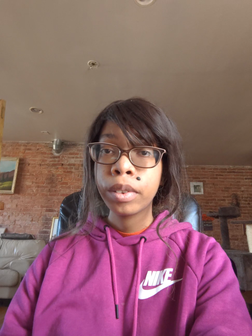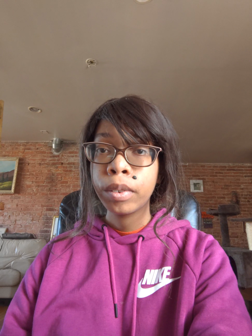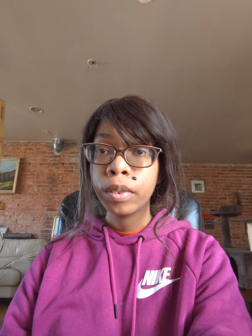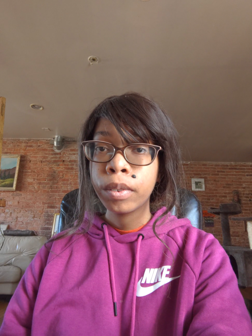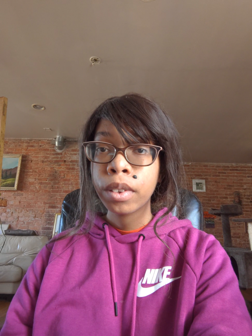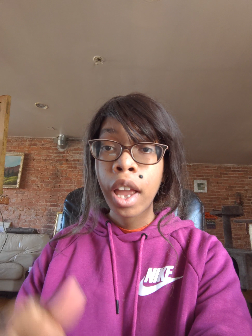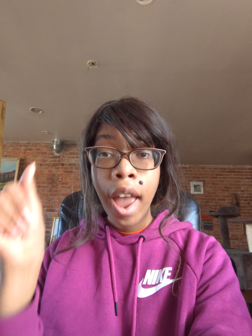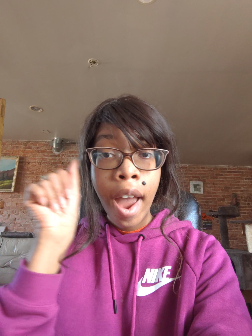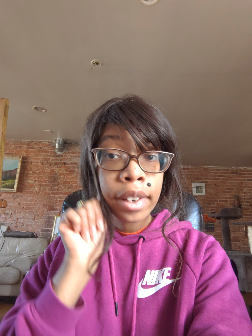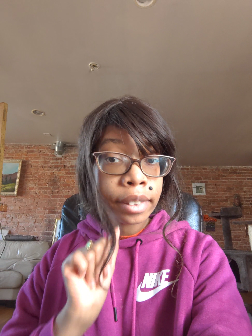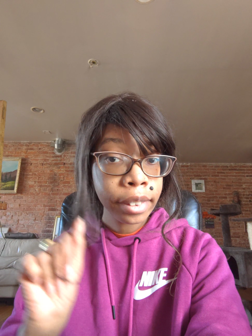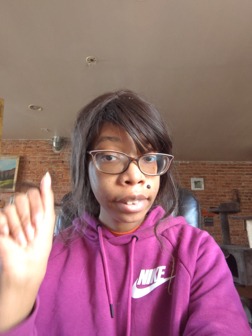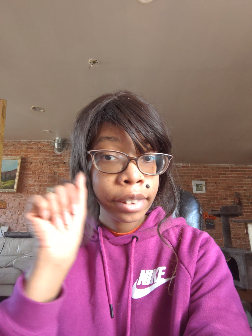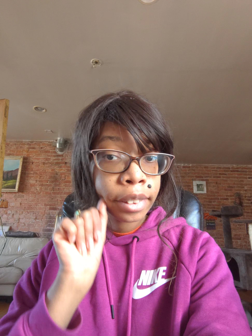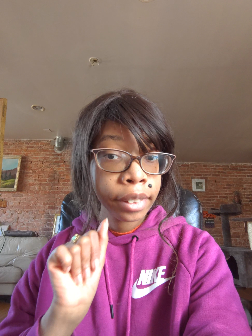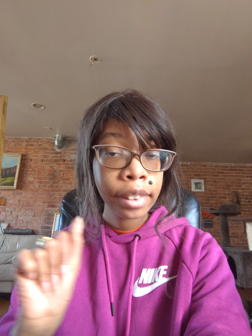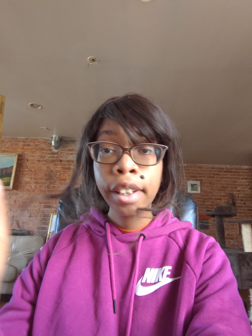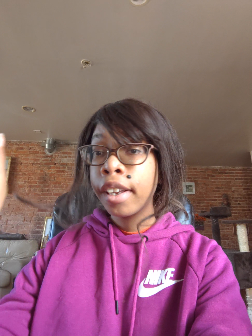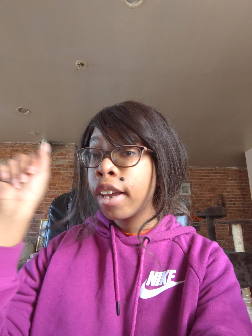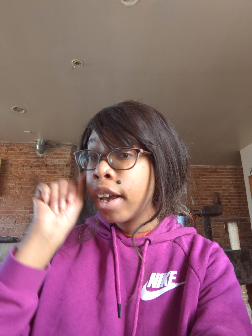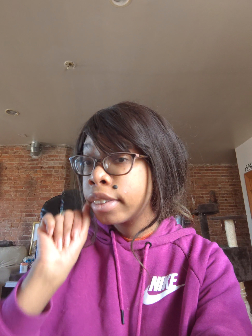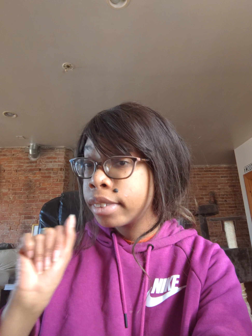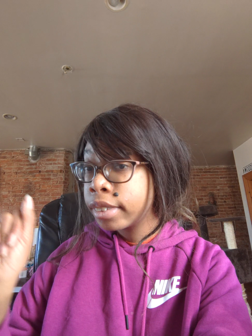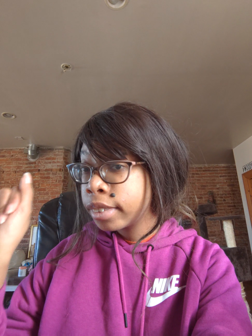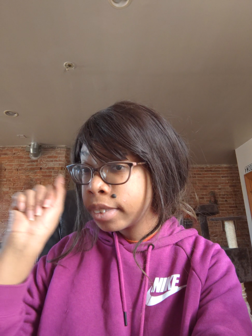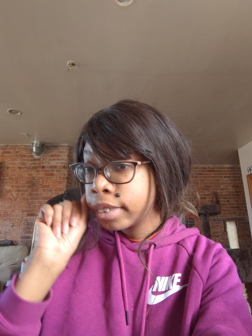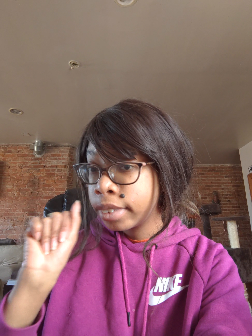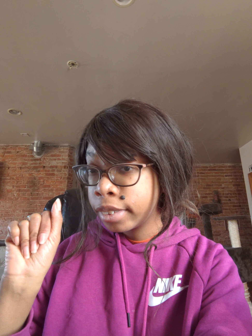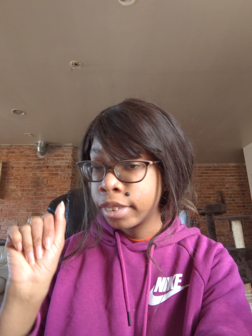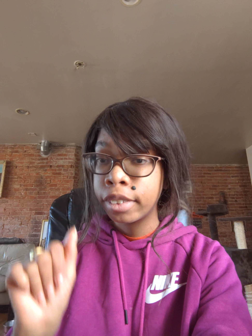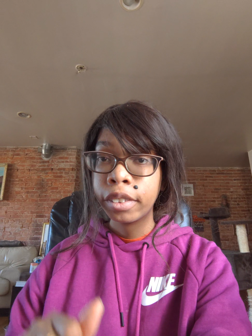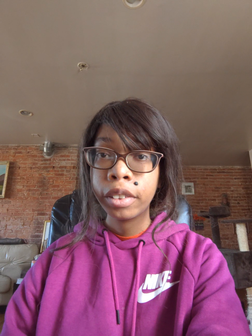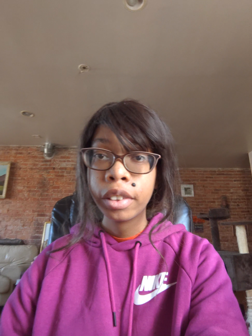aunt